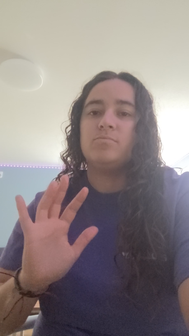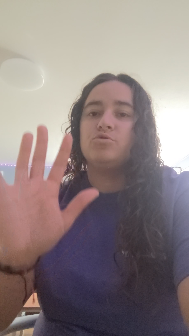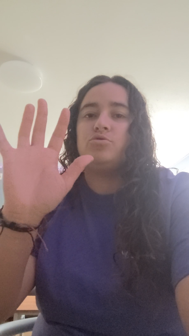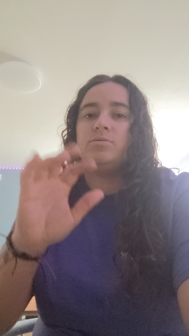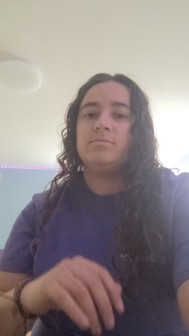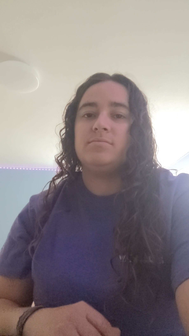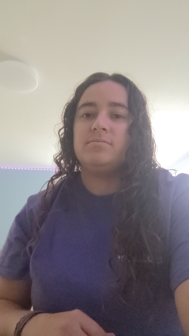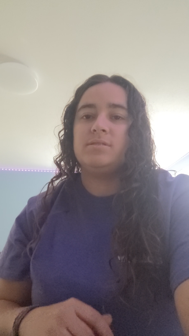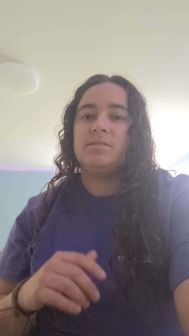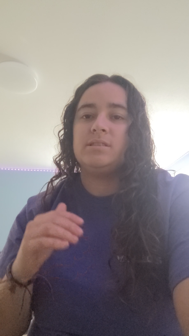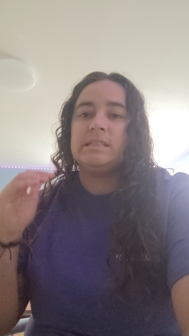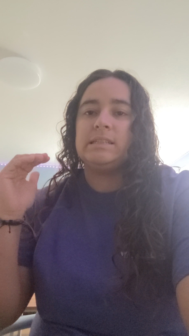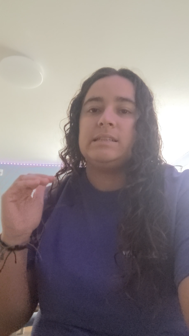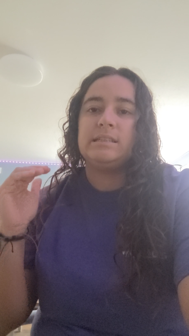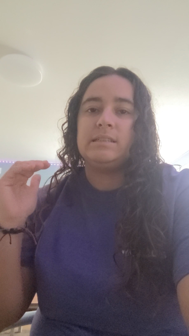little